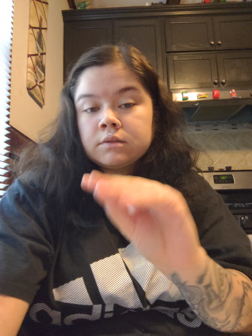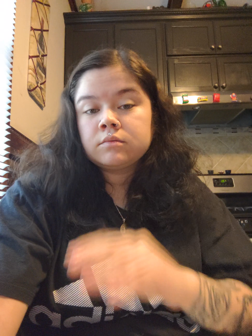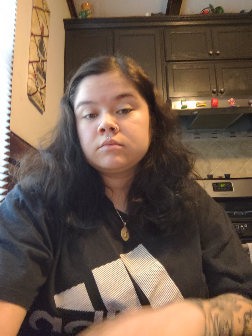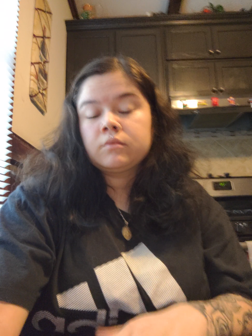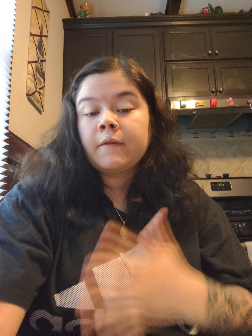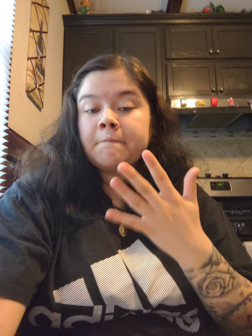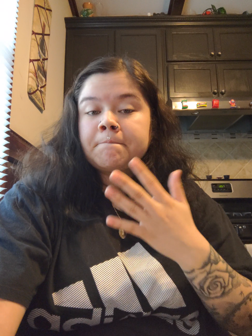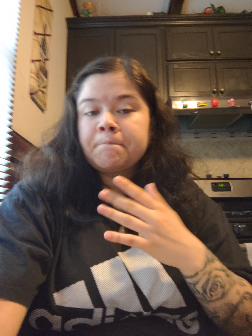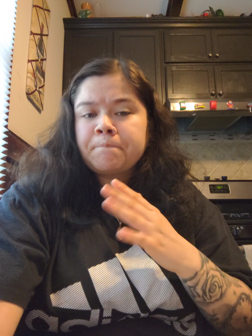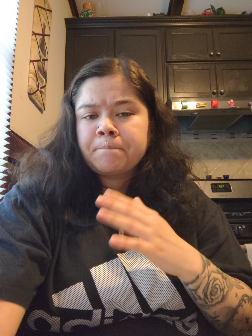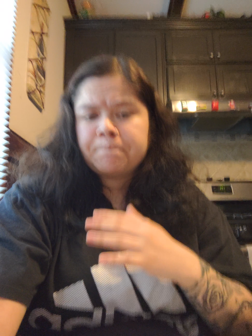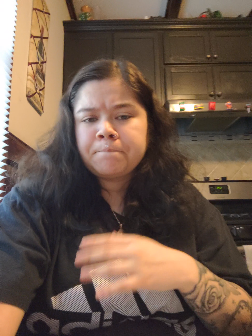fish